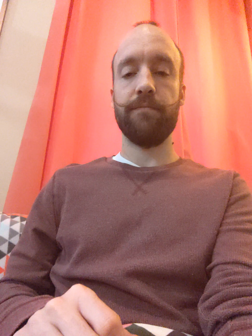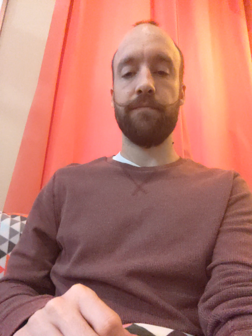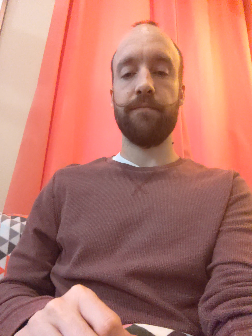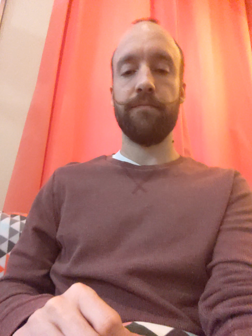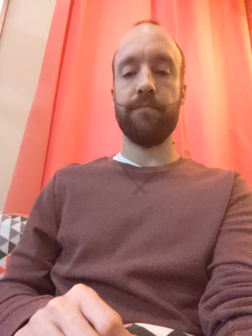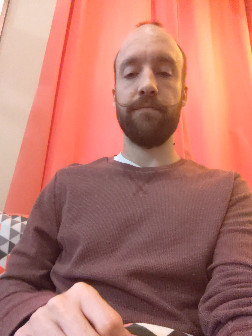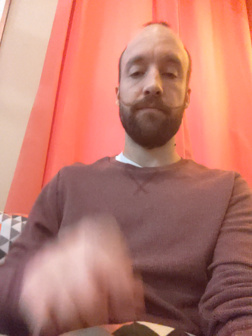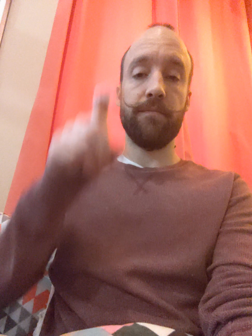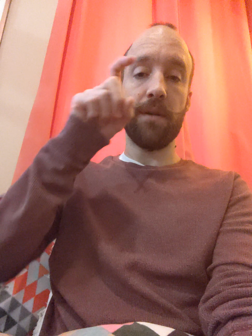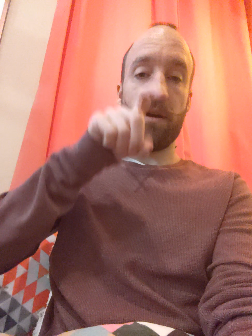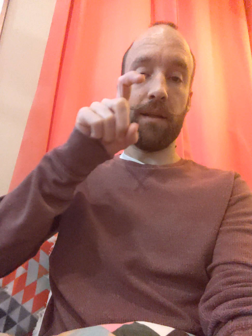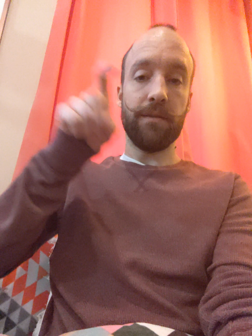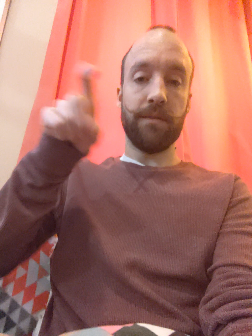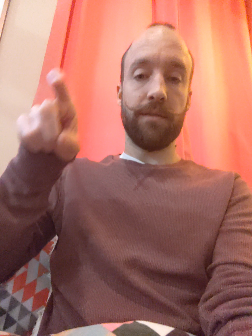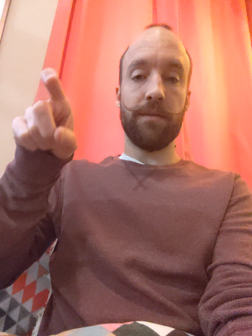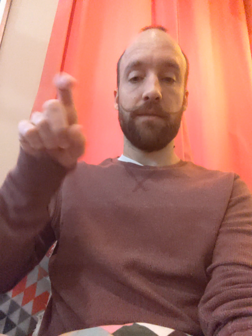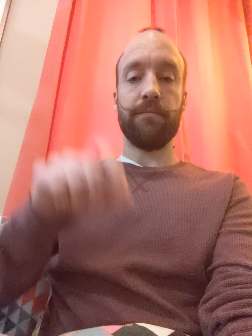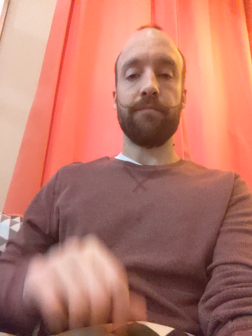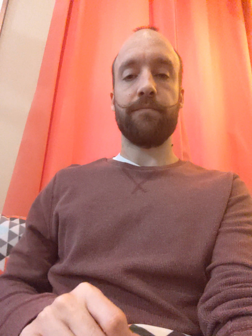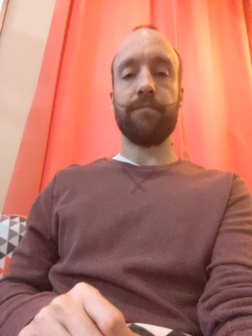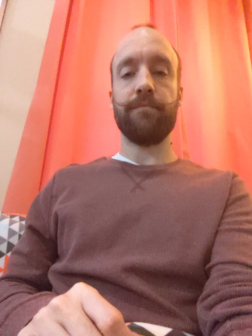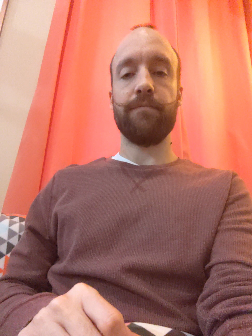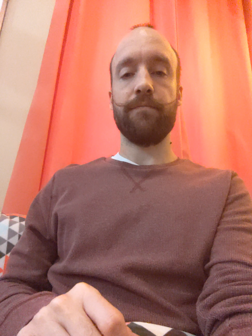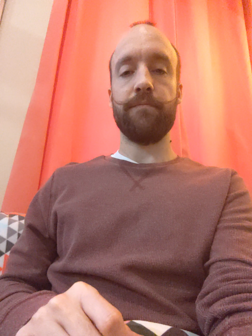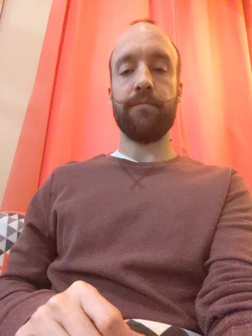closet